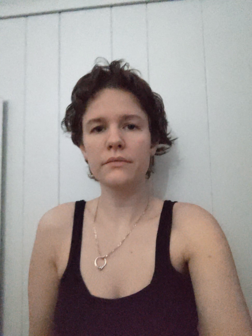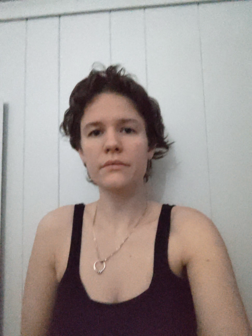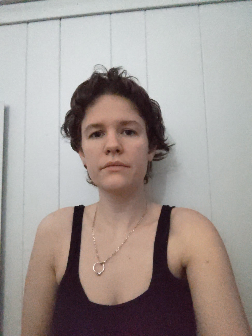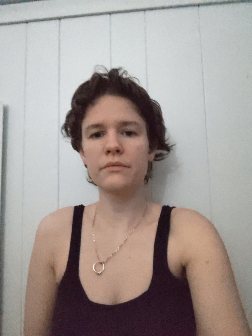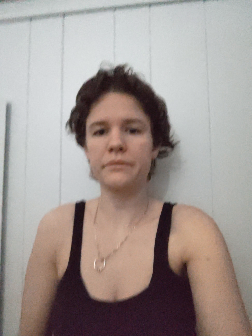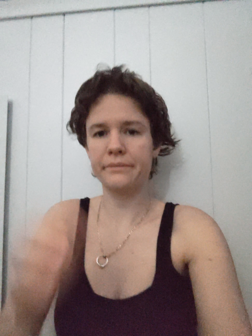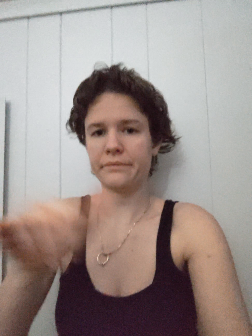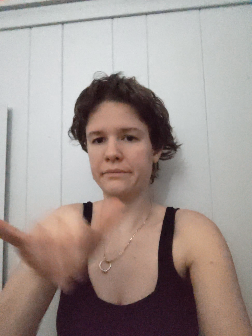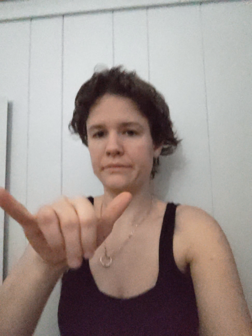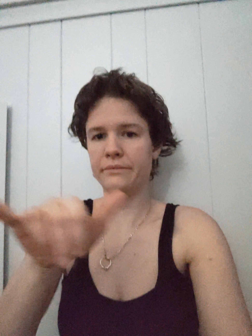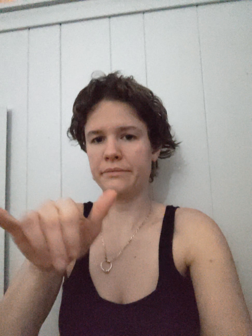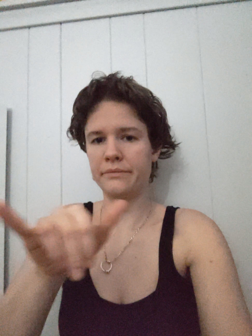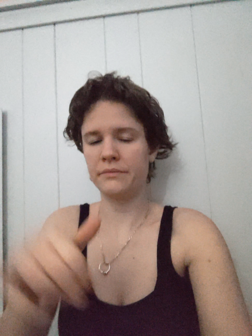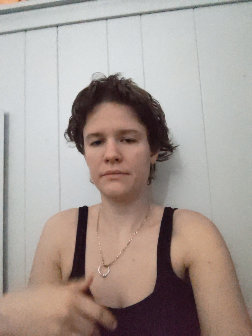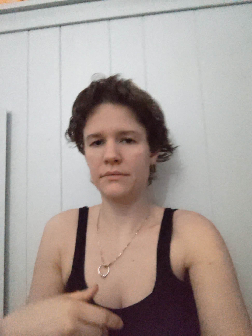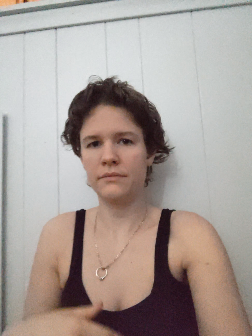same